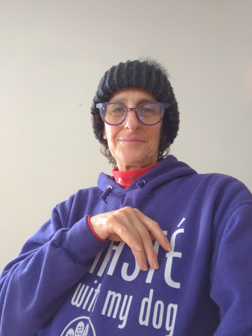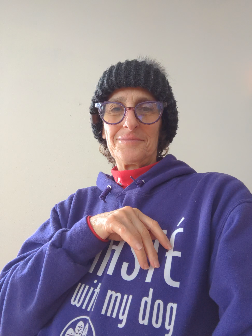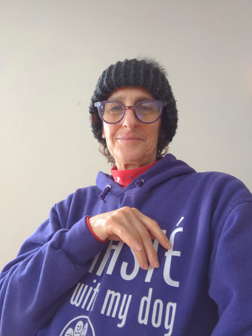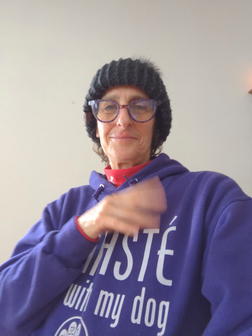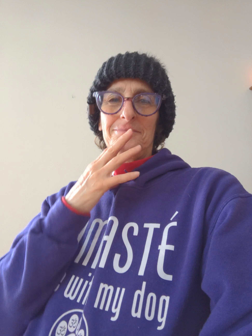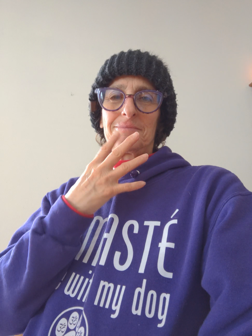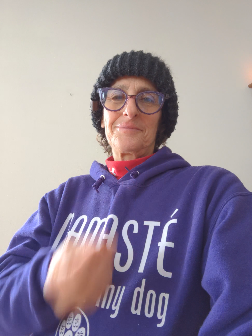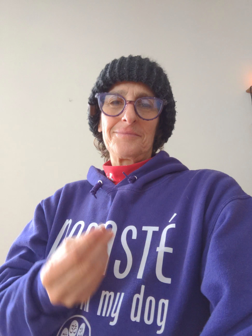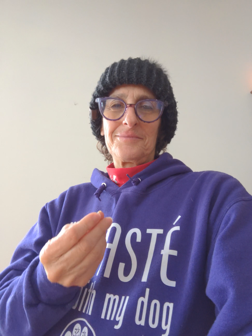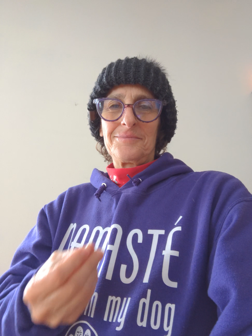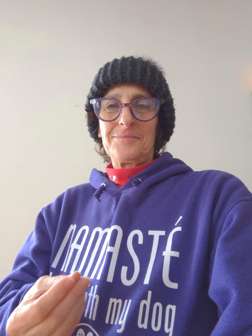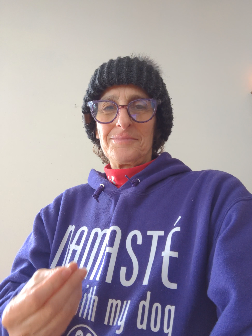wet